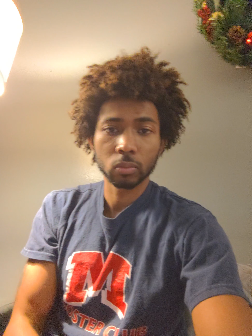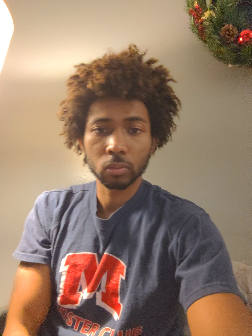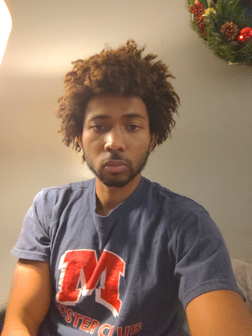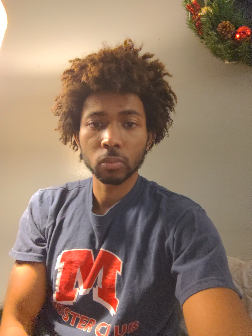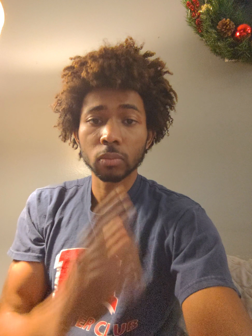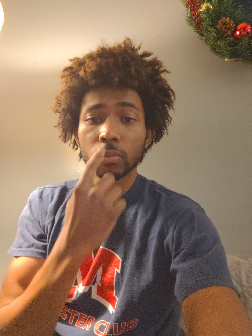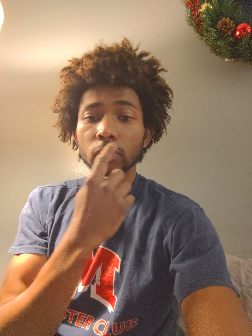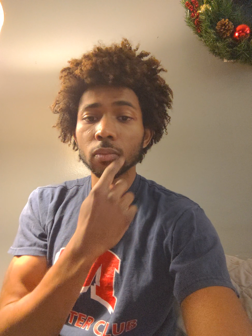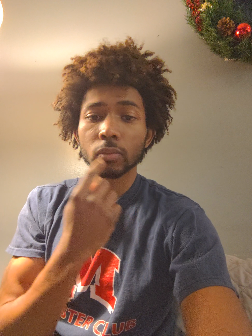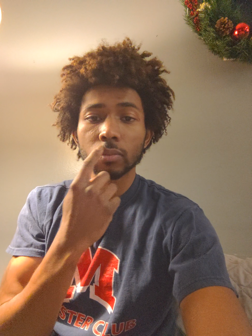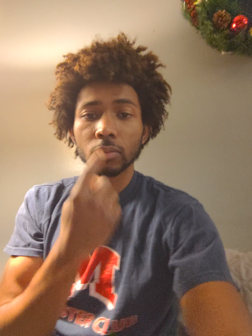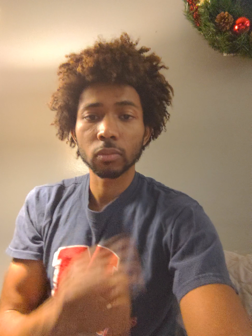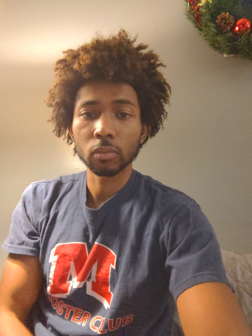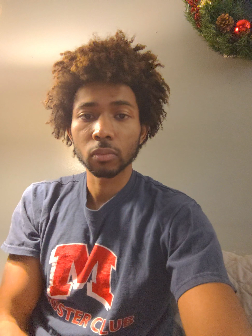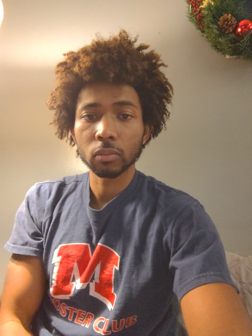lips